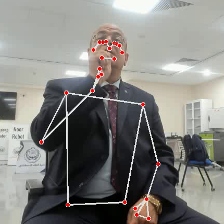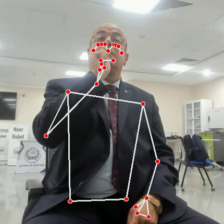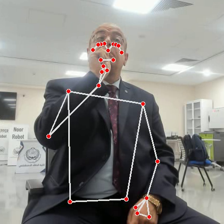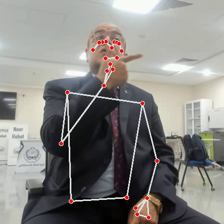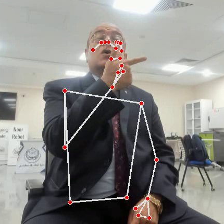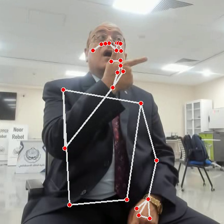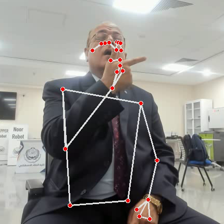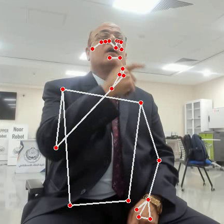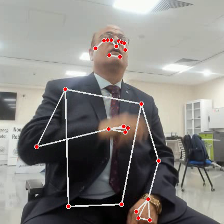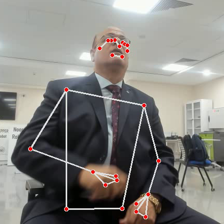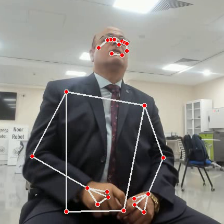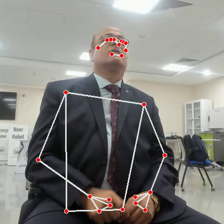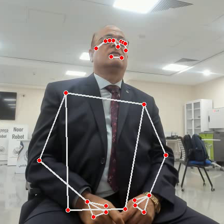bsor3a